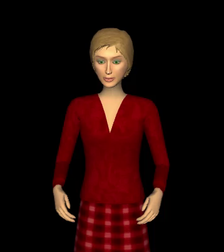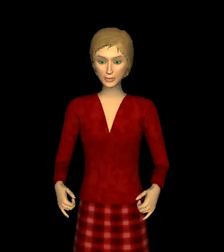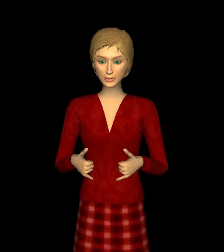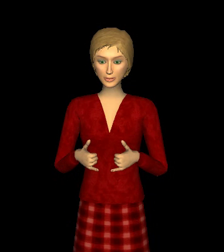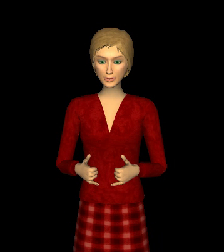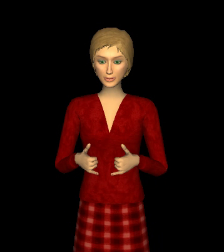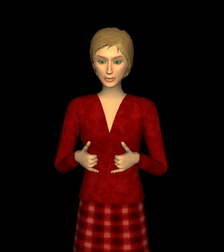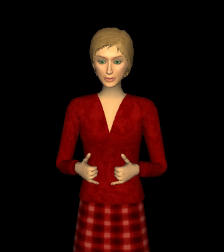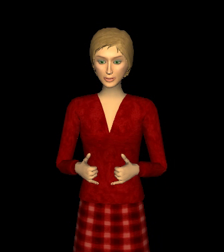هنا